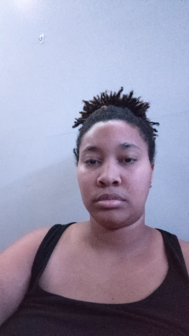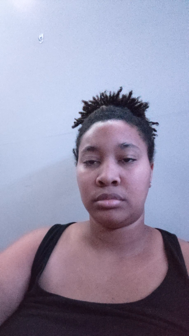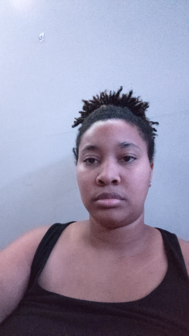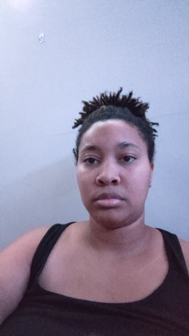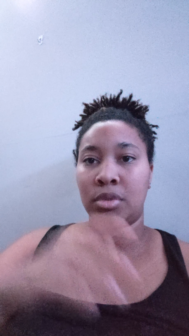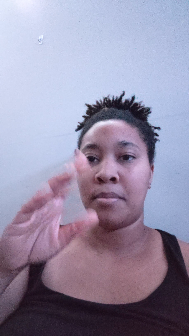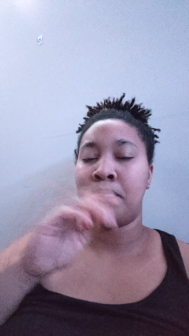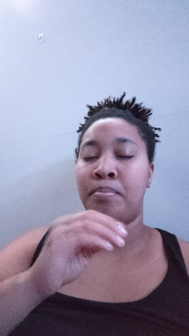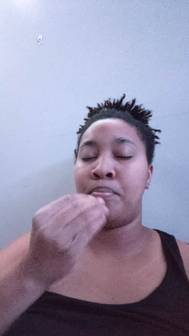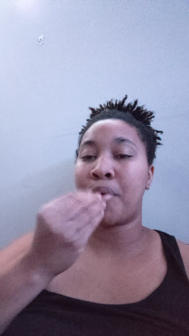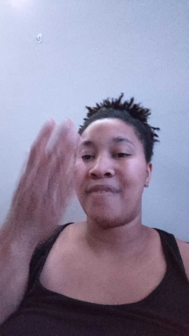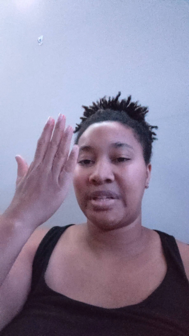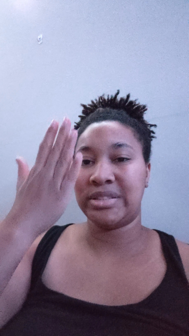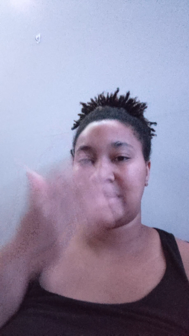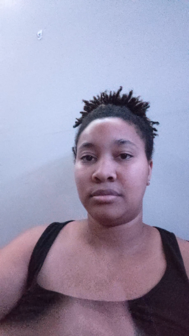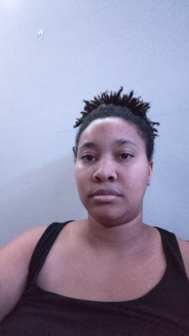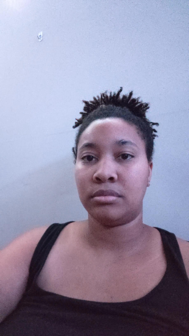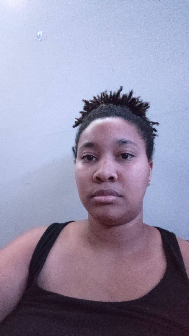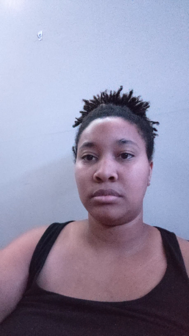breakfast